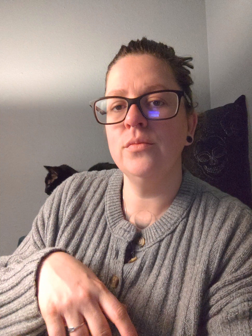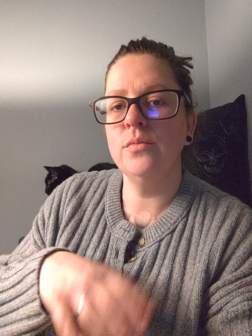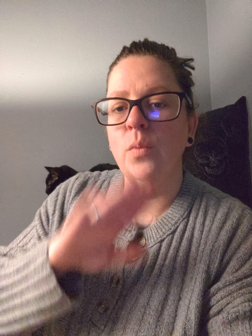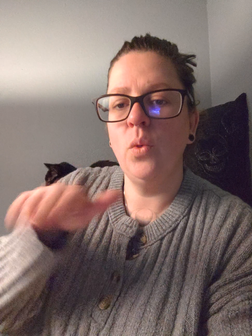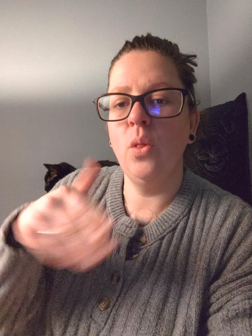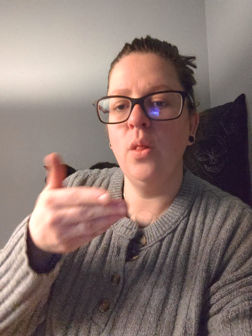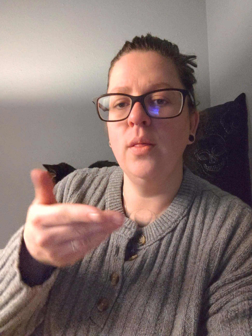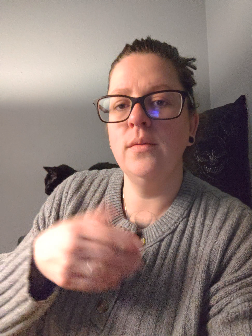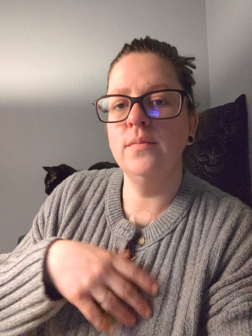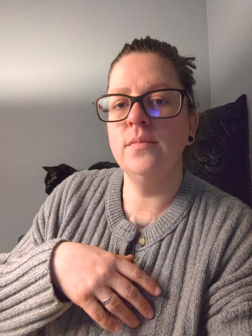all